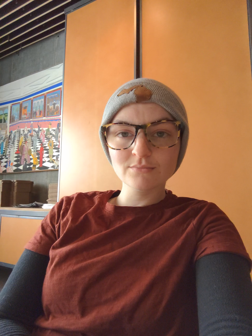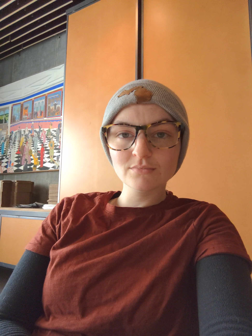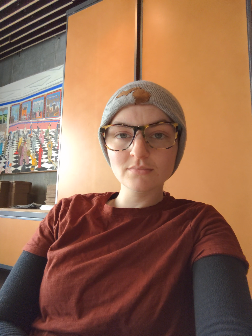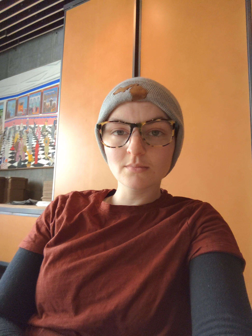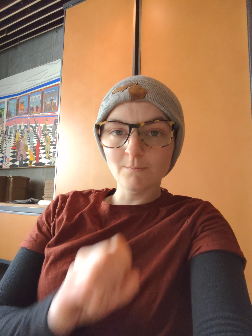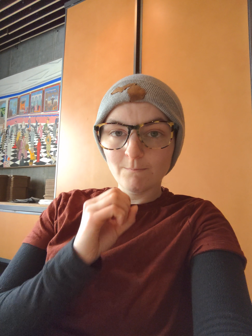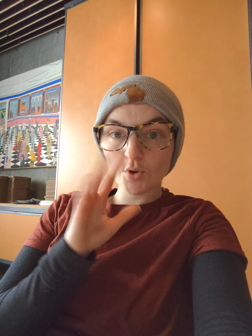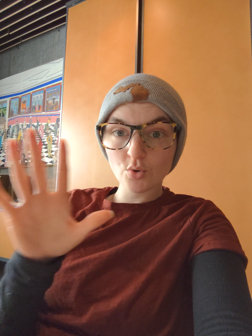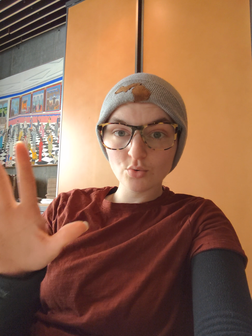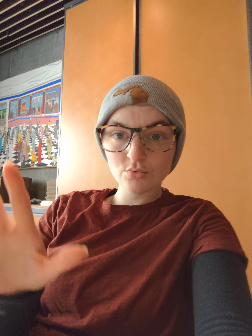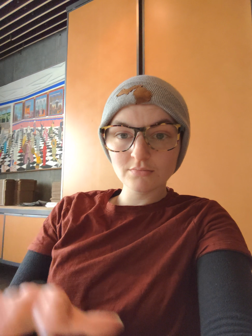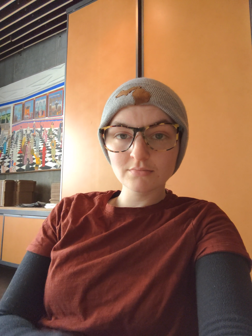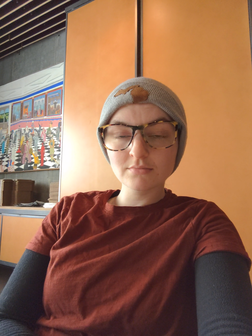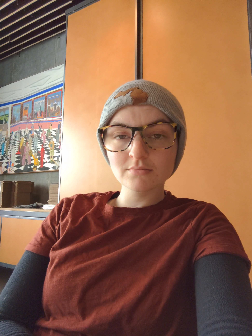blow